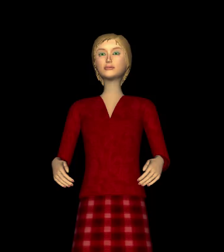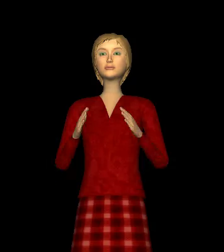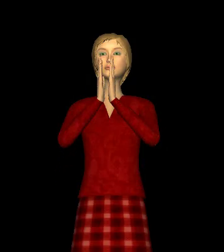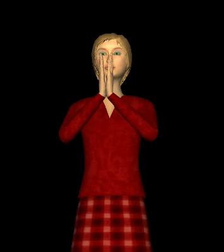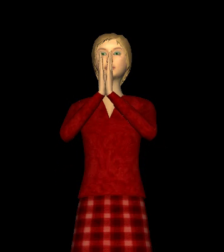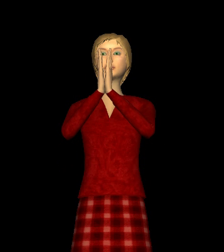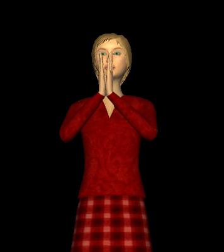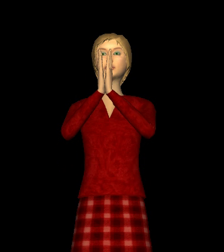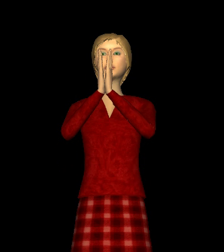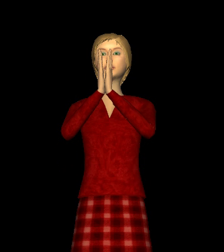يتوسل